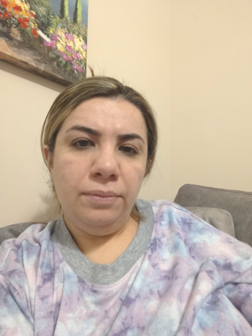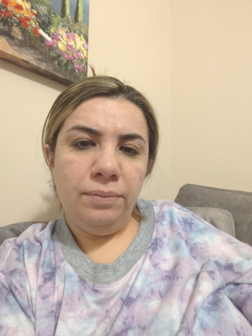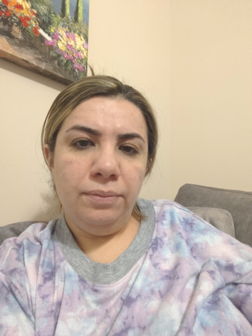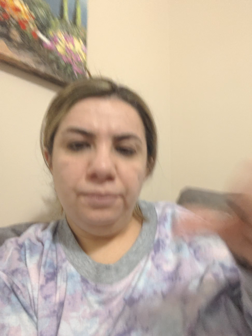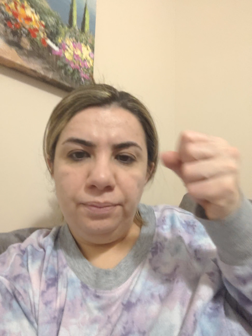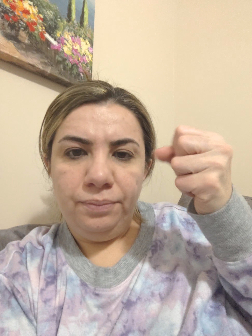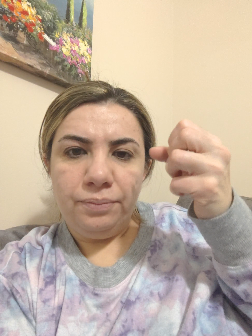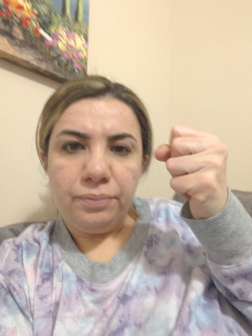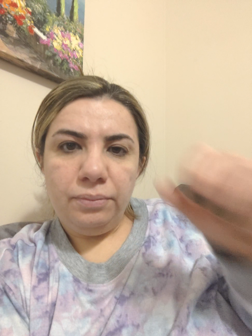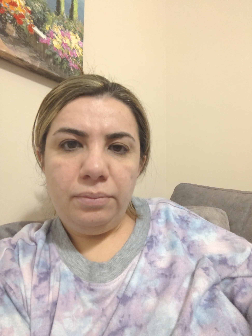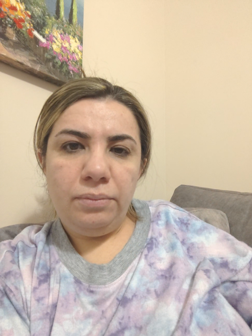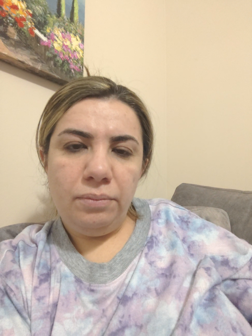milk